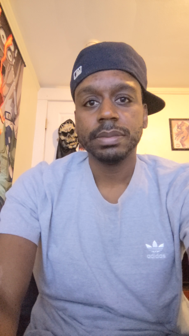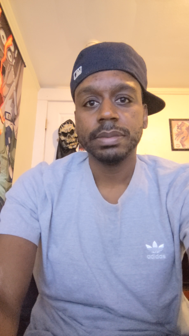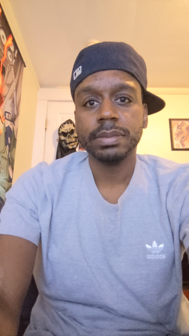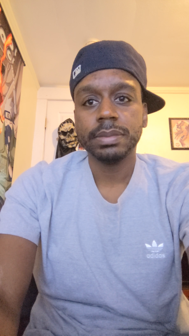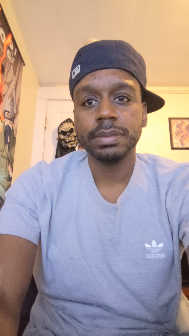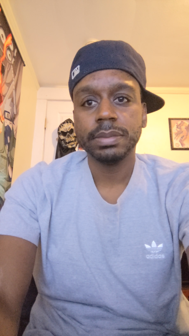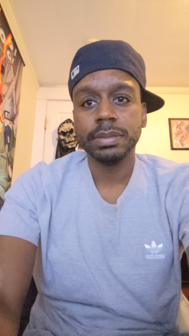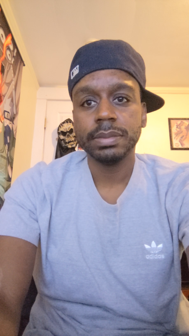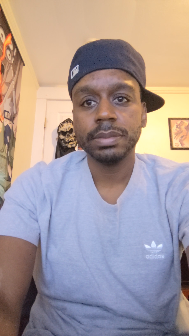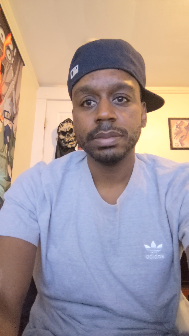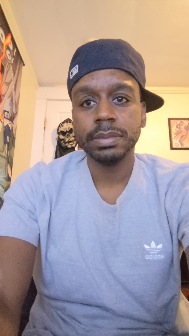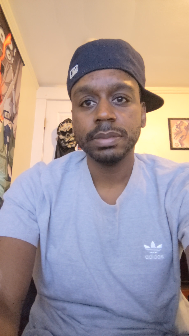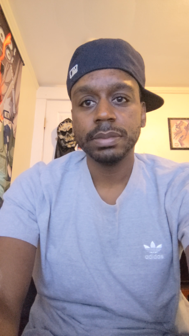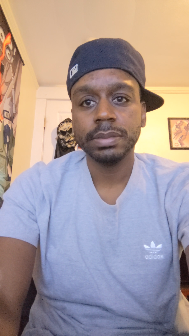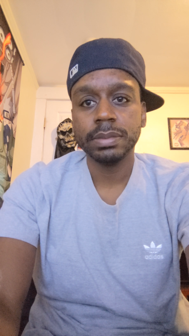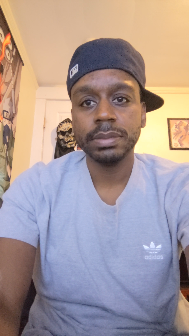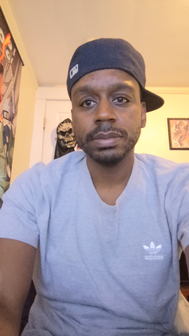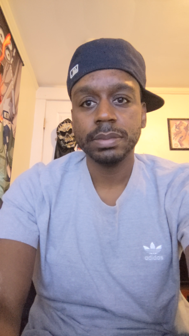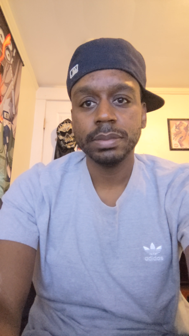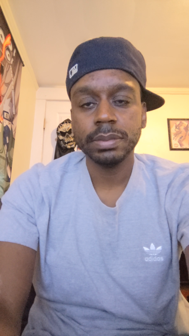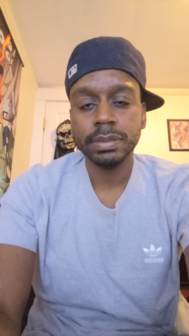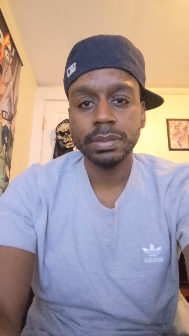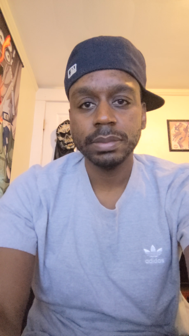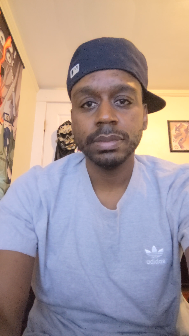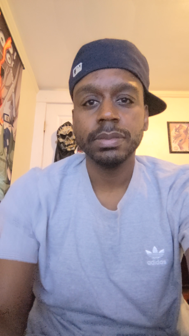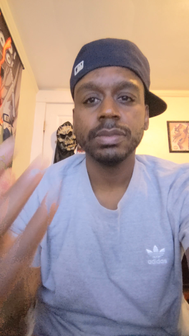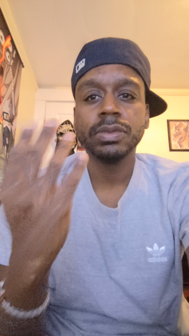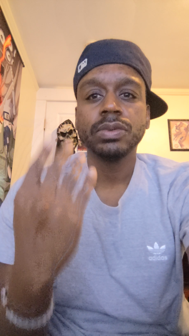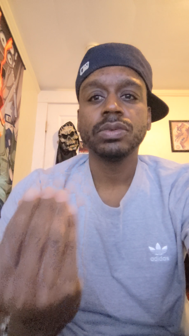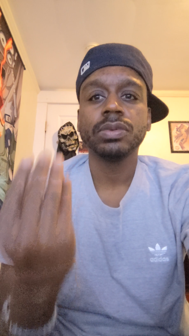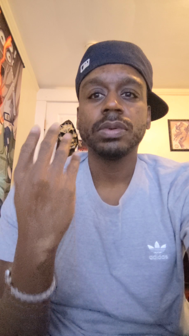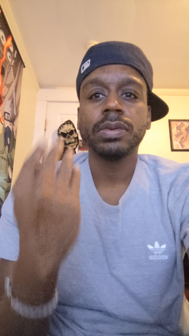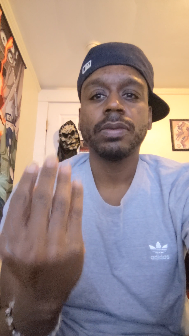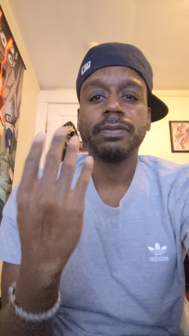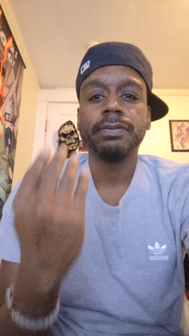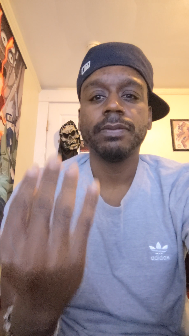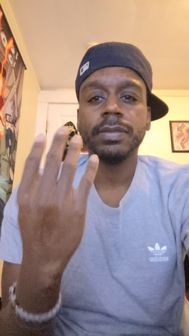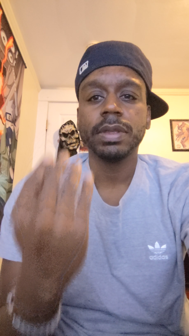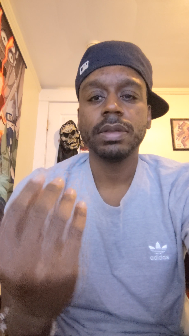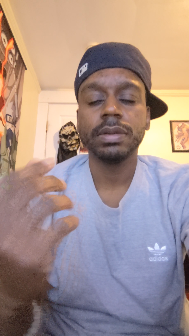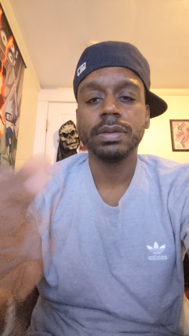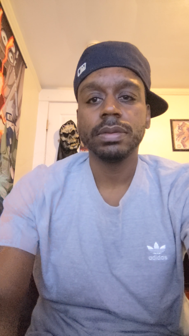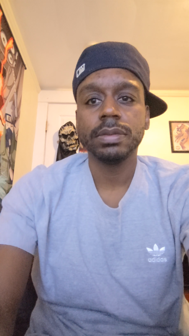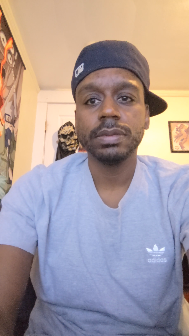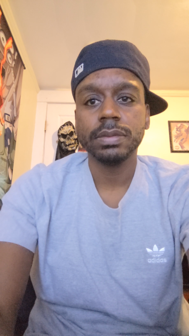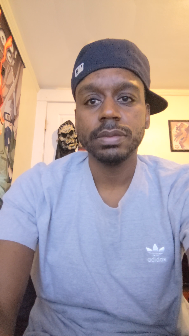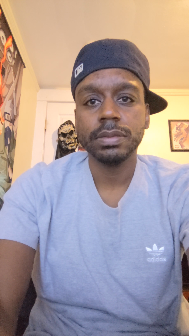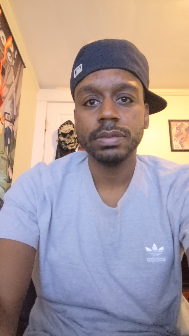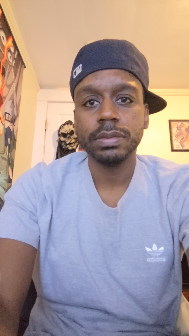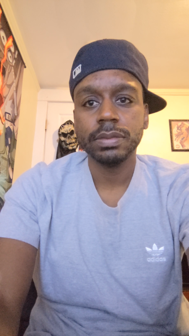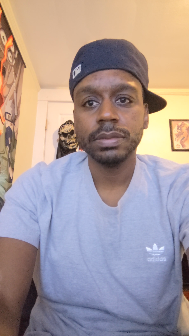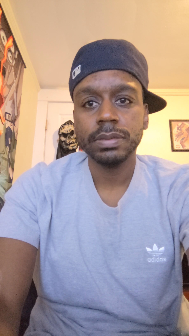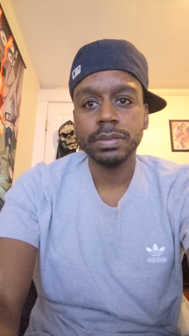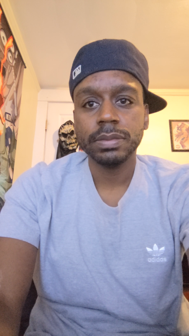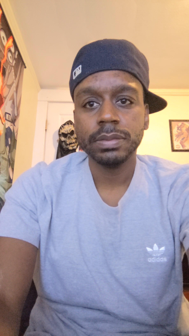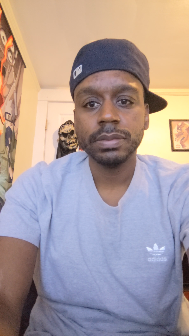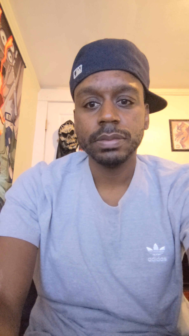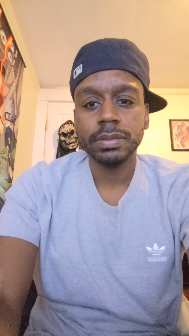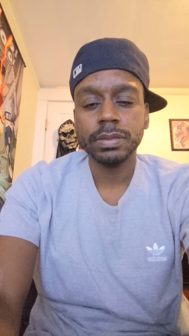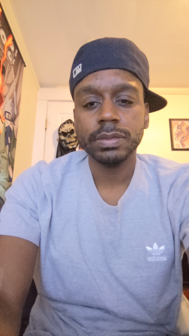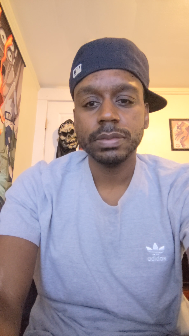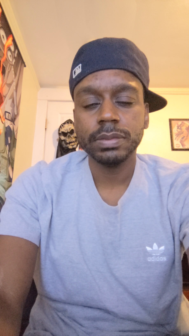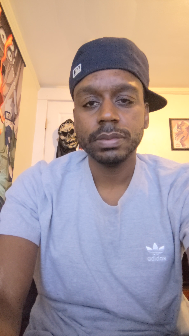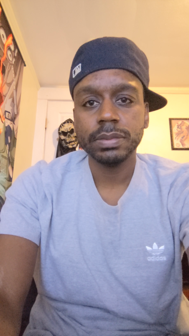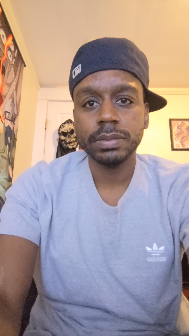gentle